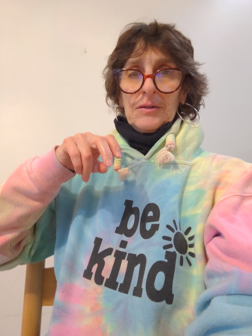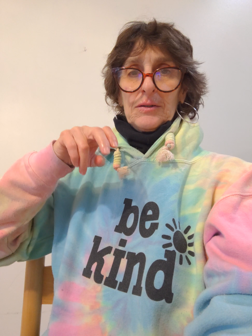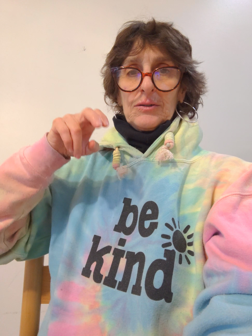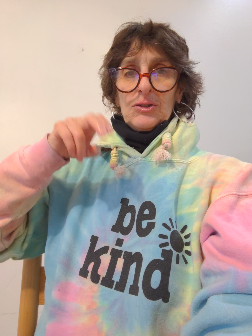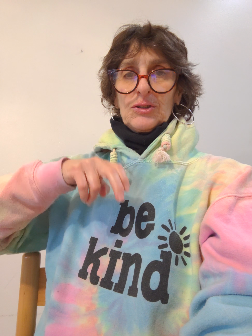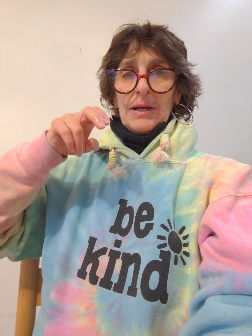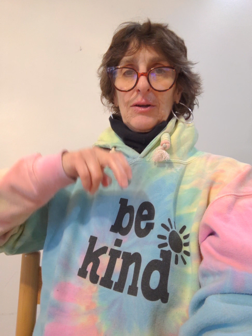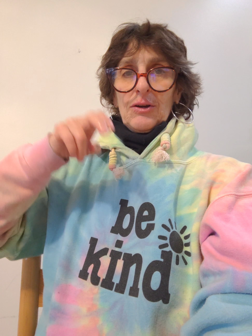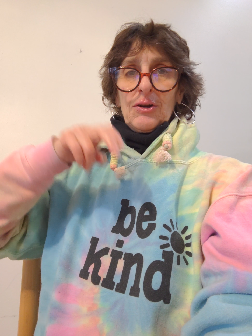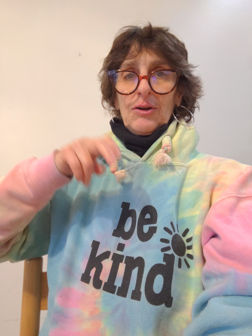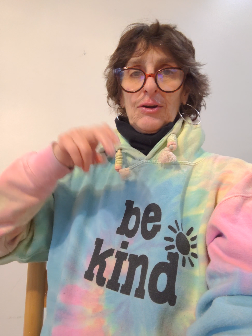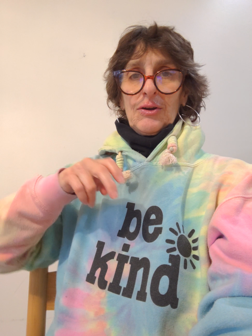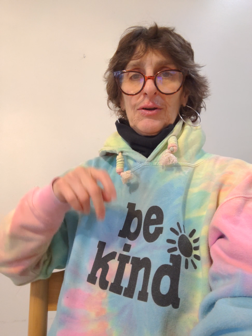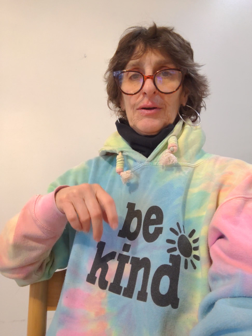chair